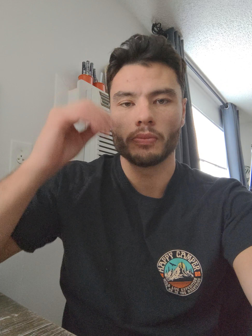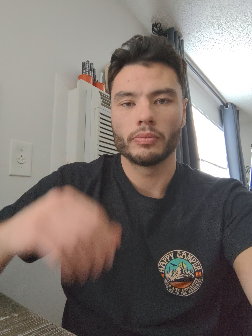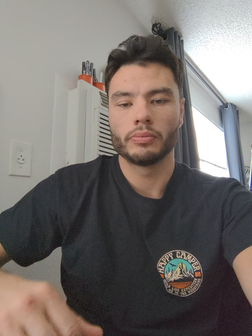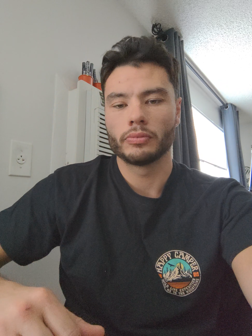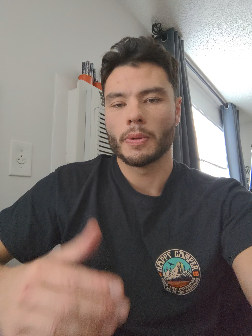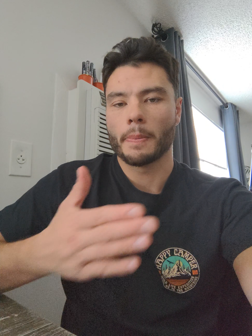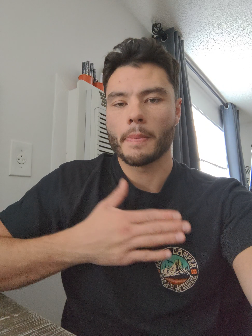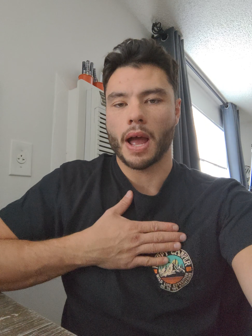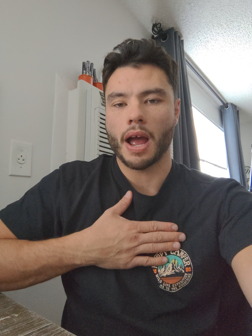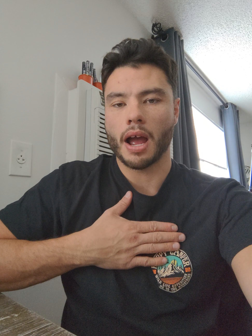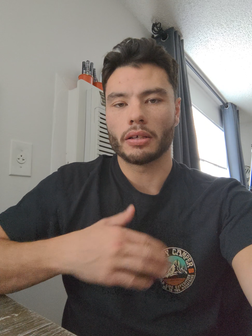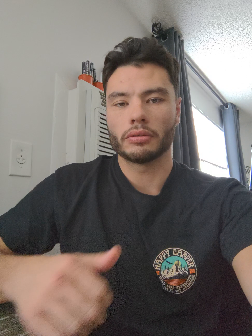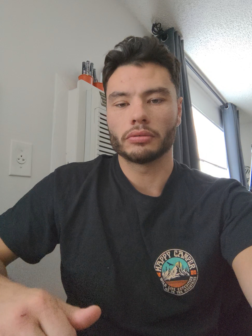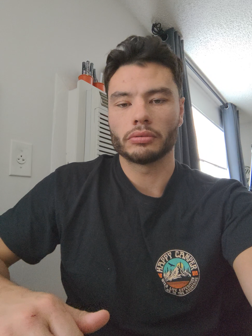my